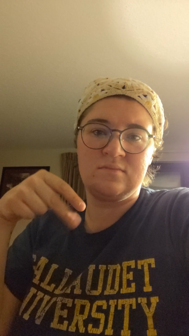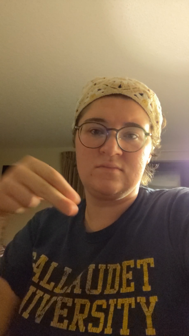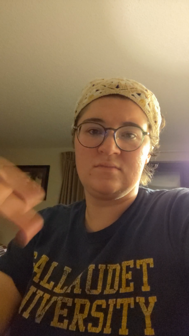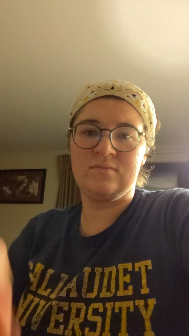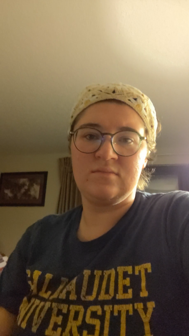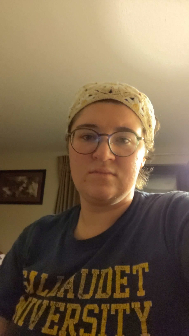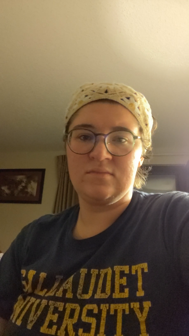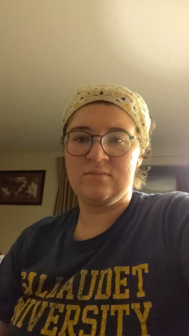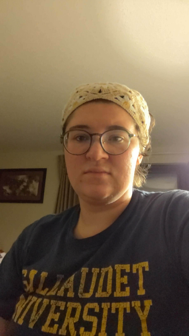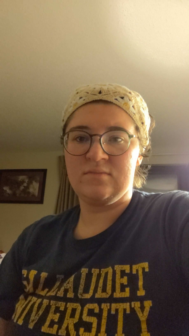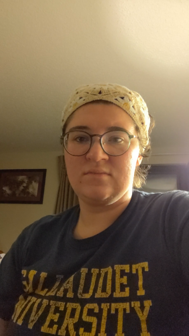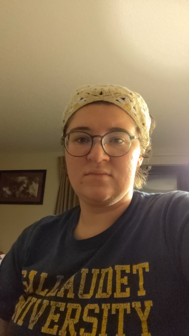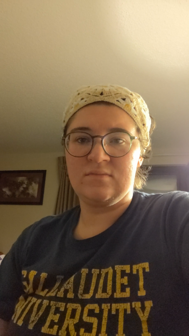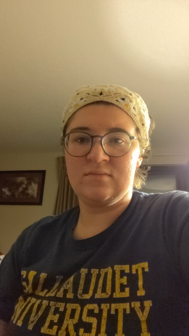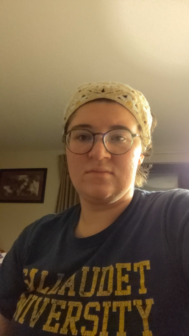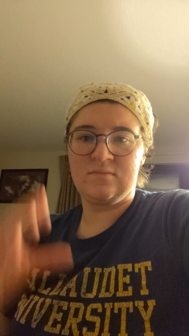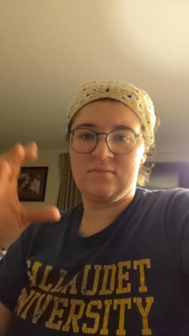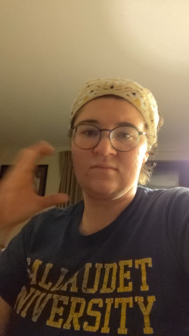bus